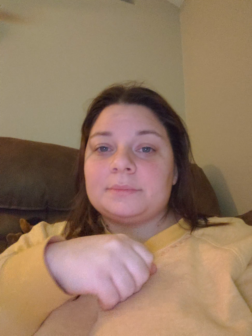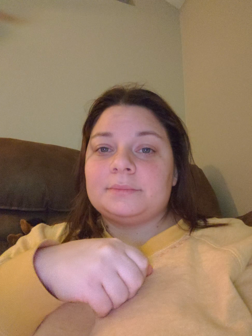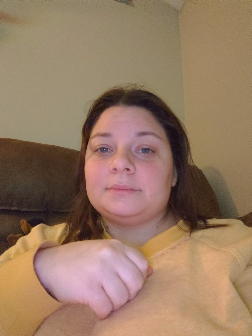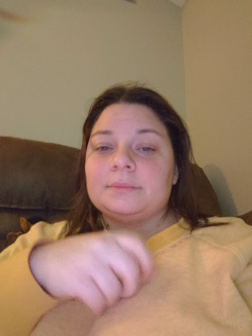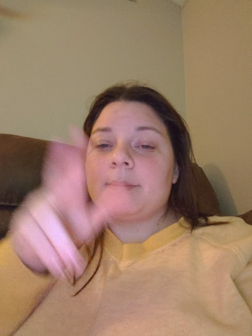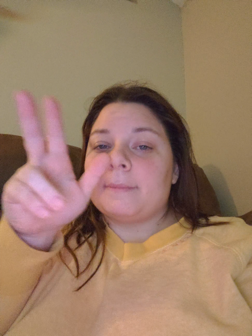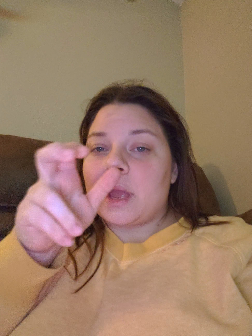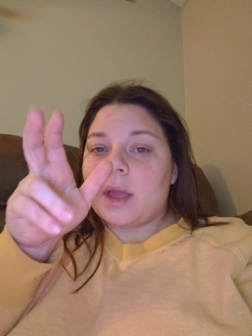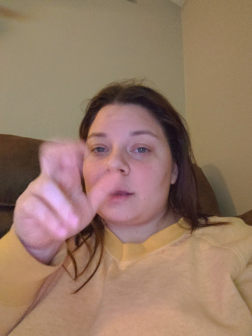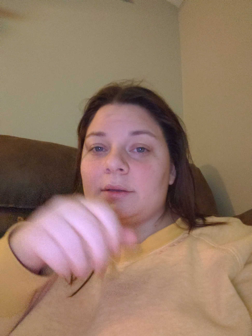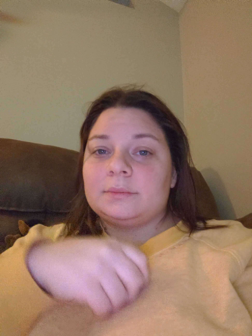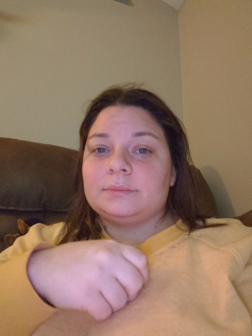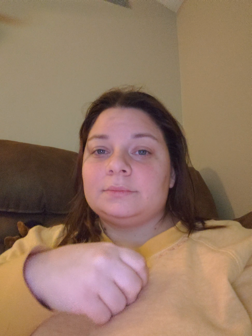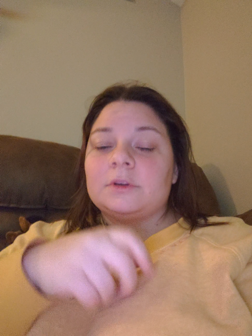bug